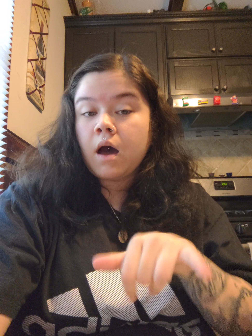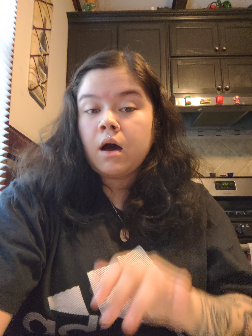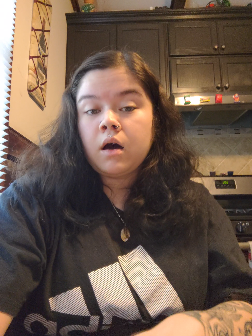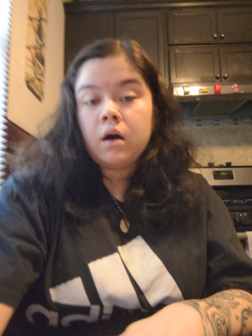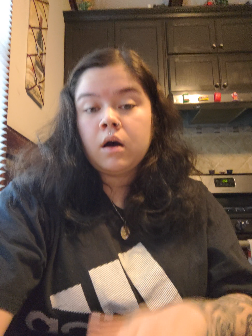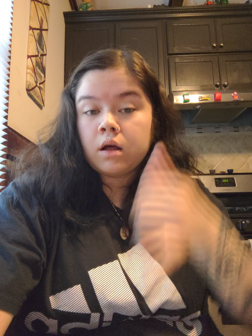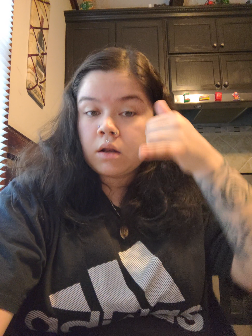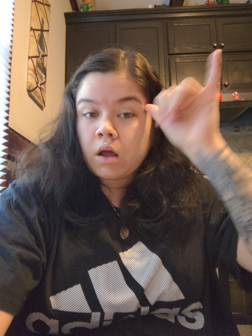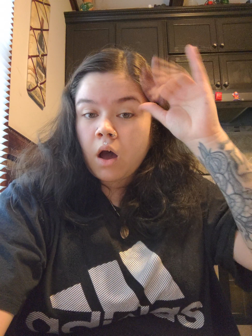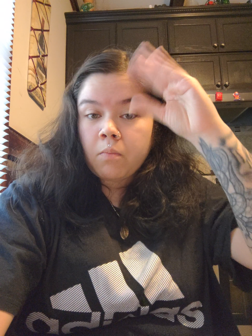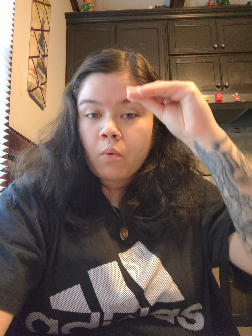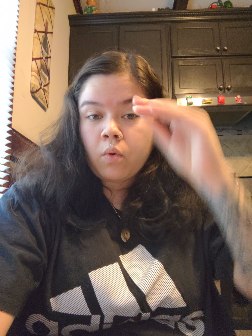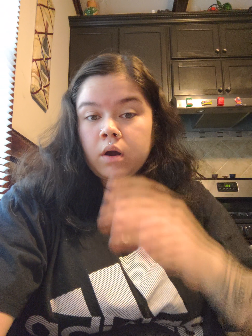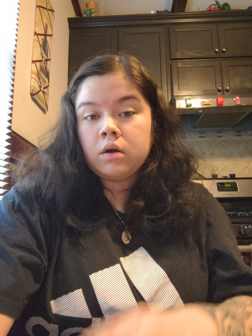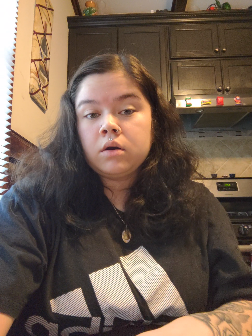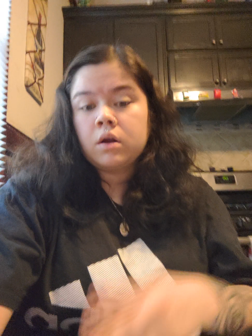cowboy